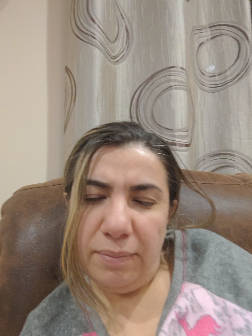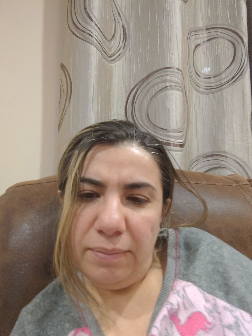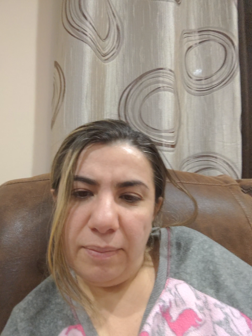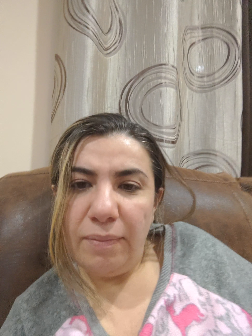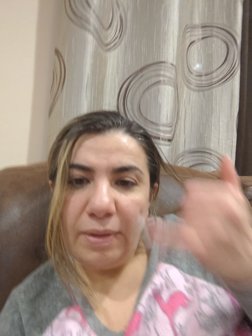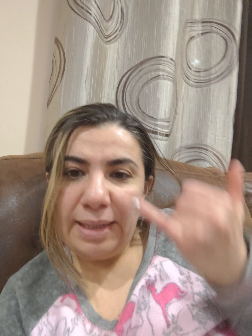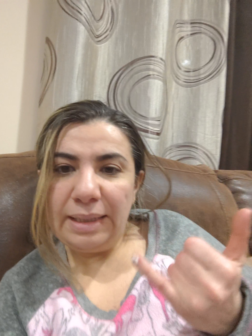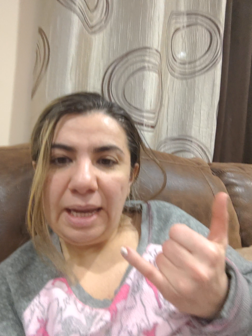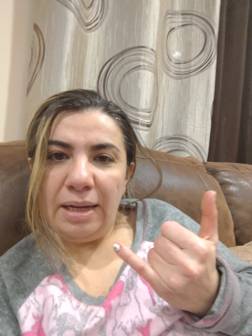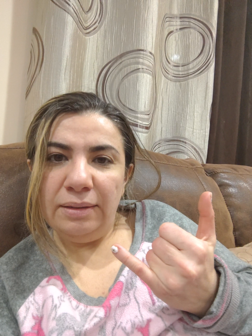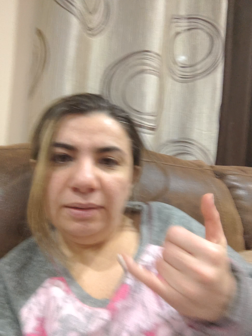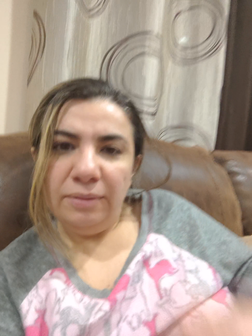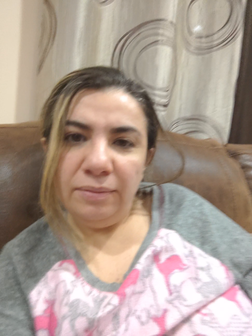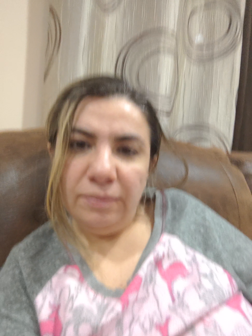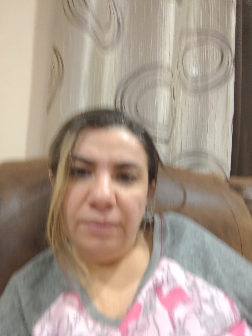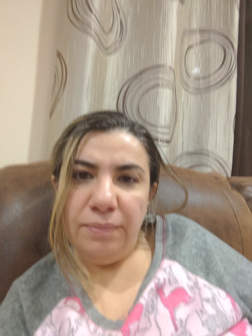now